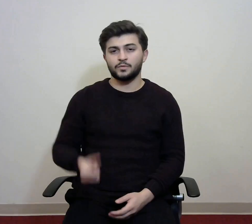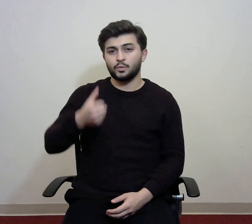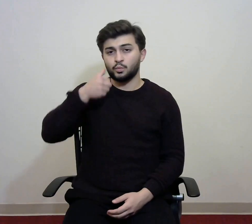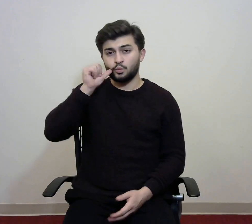dünən